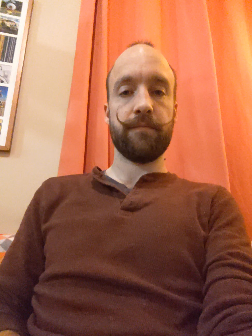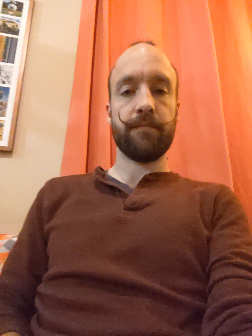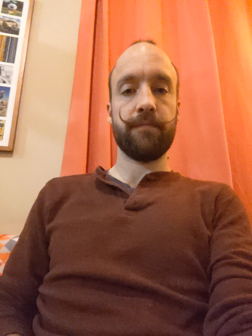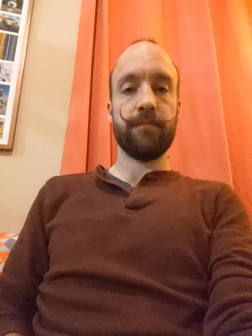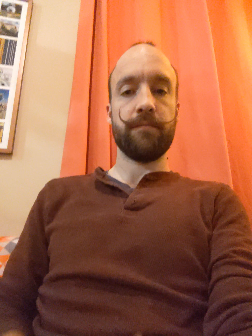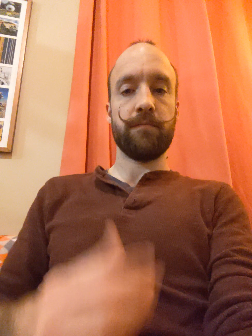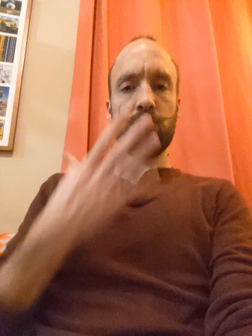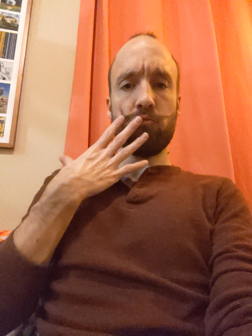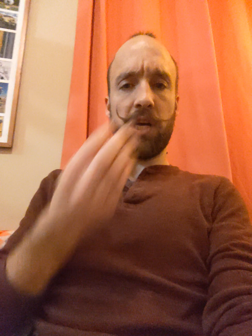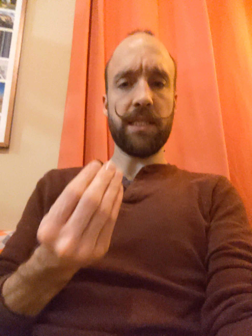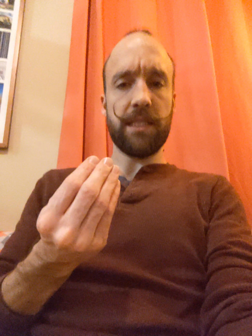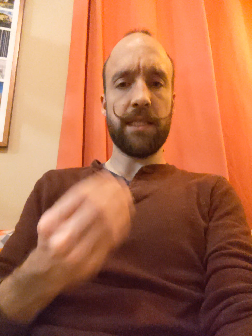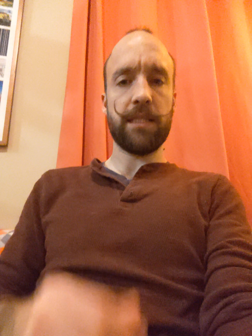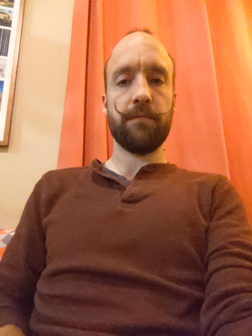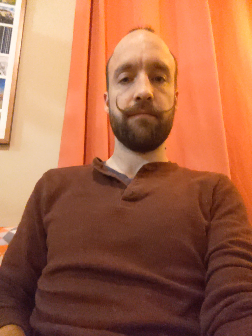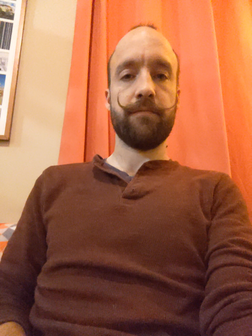wet